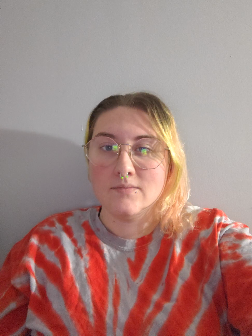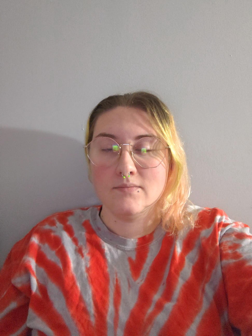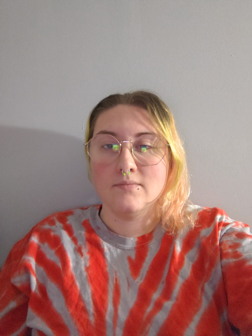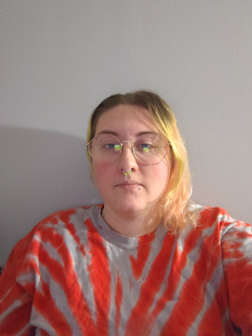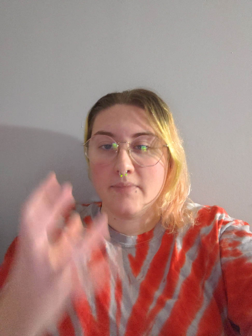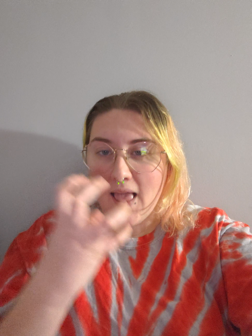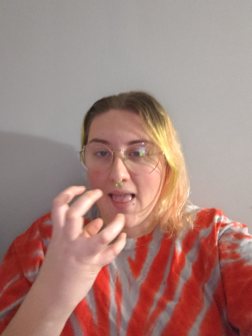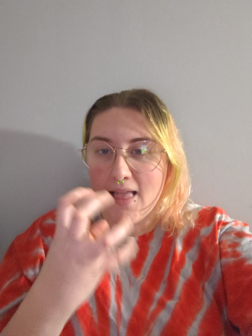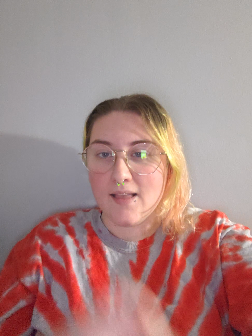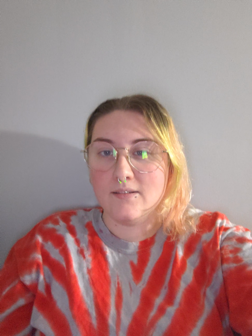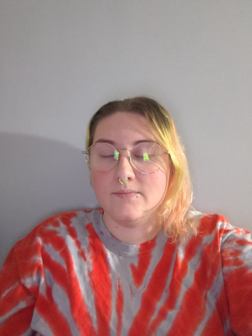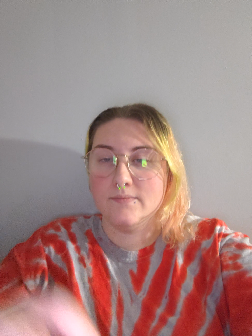mad